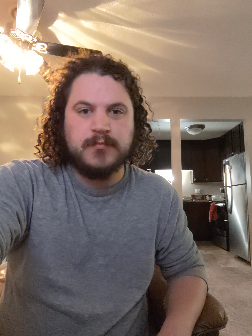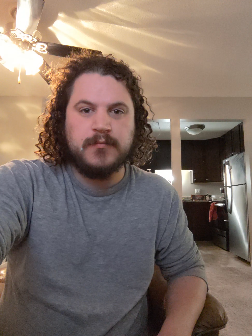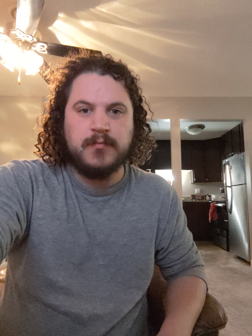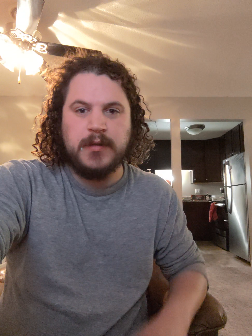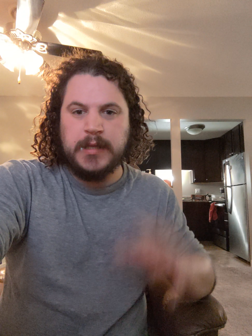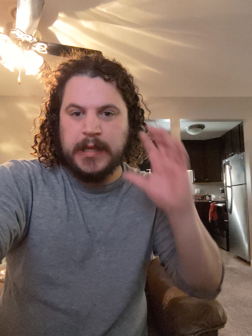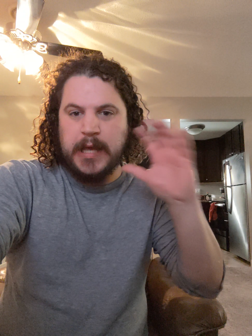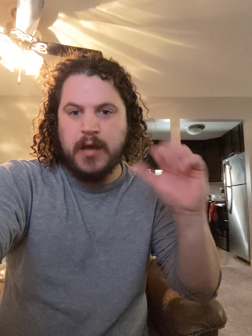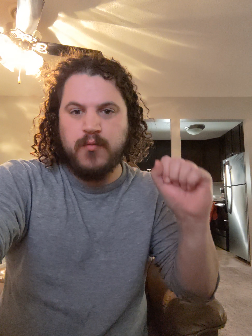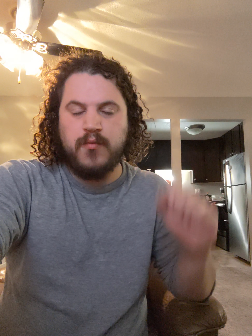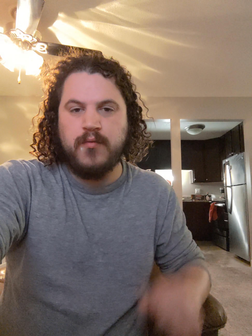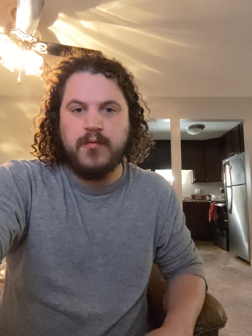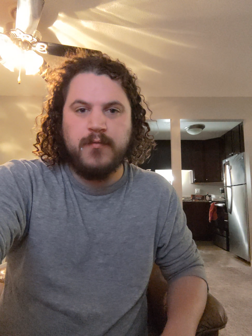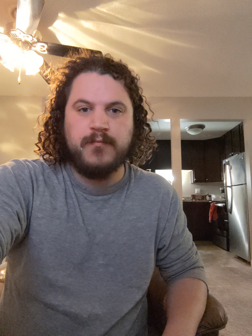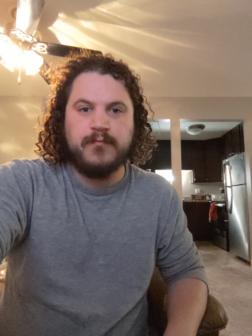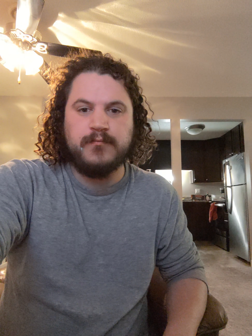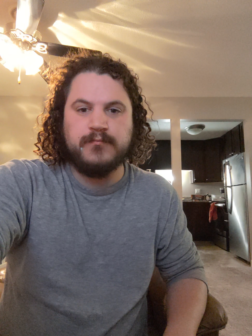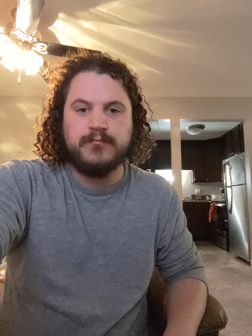loud